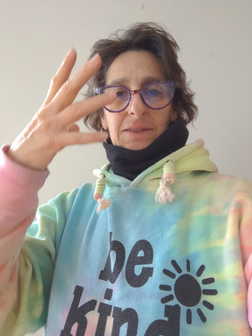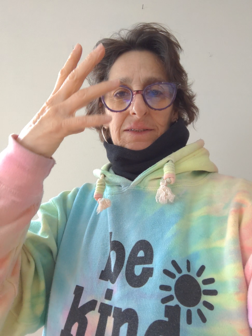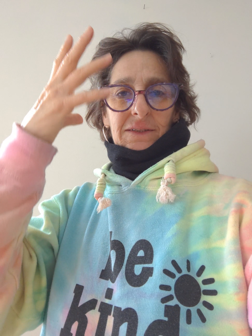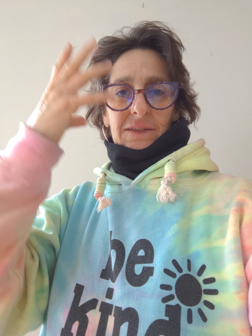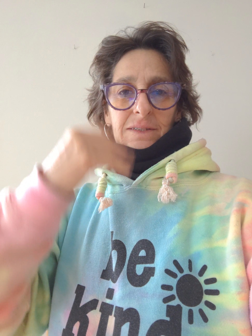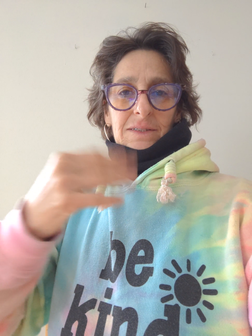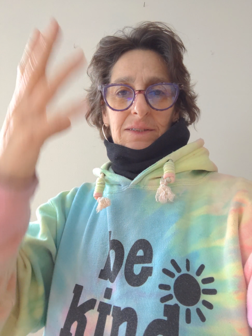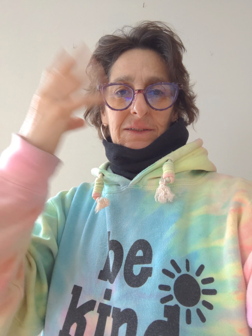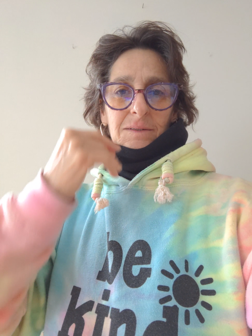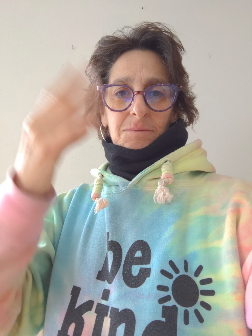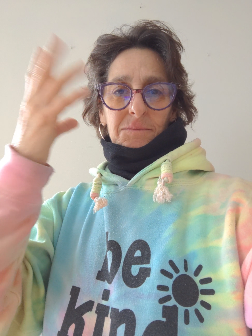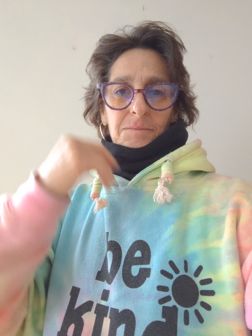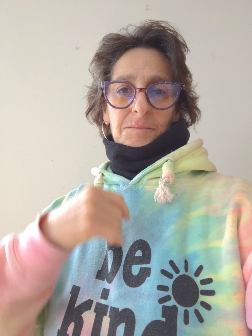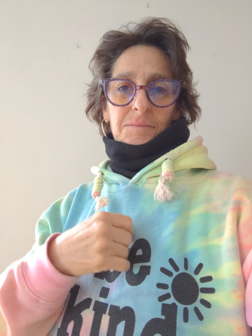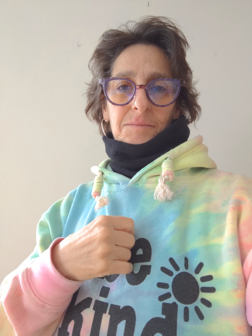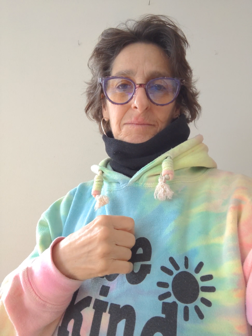sleepy